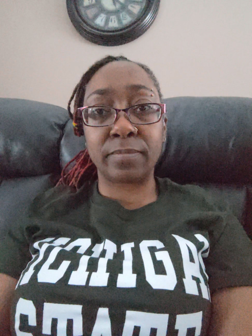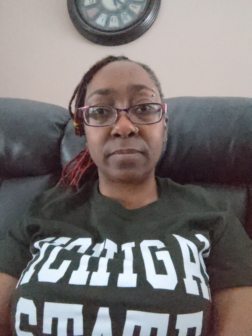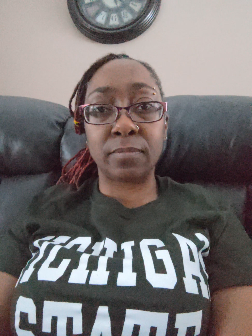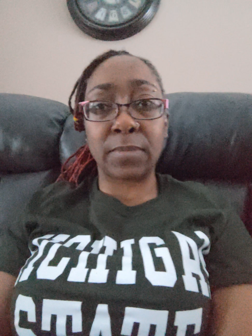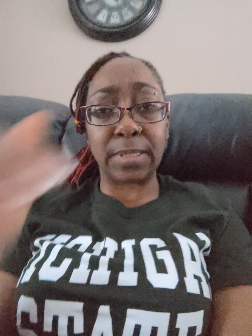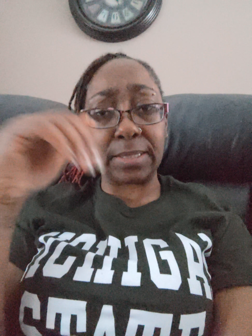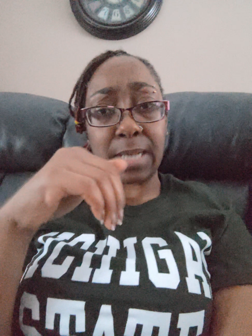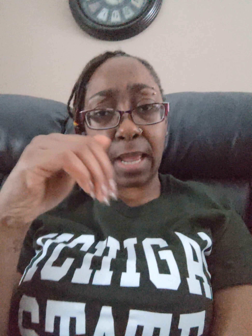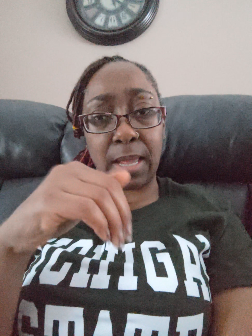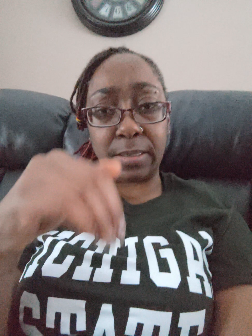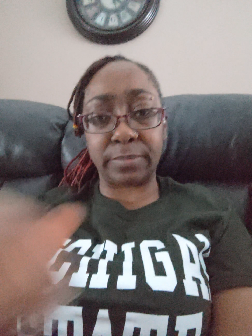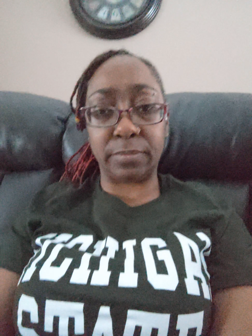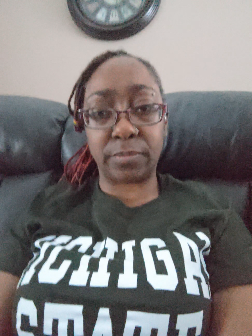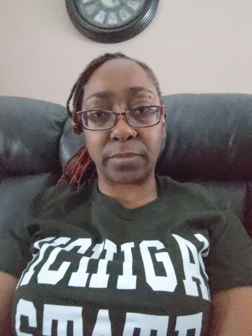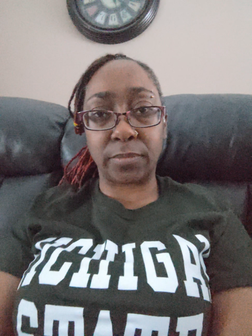night